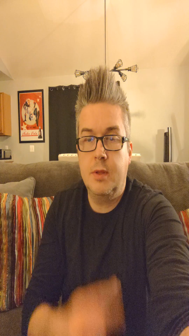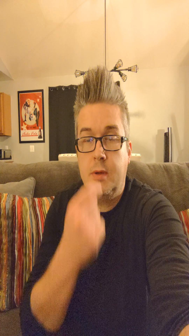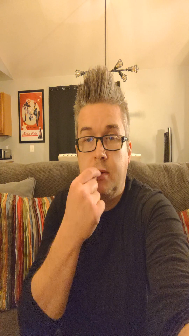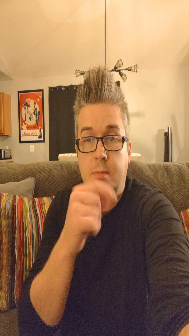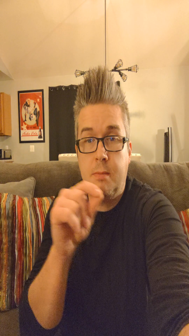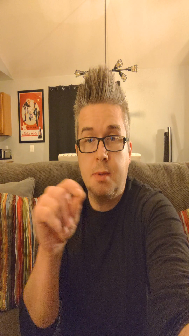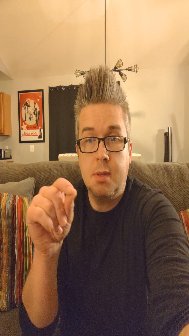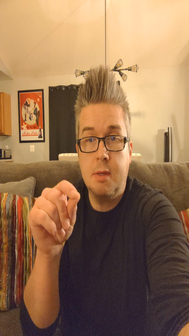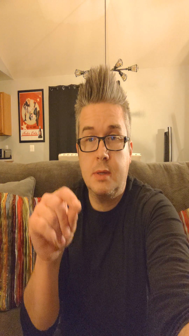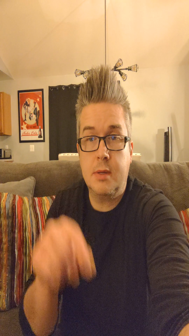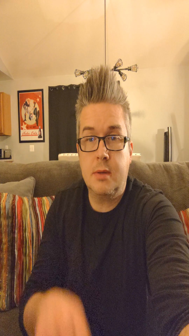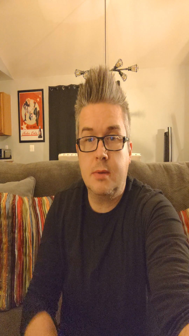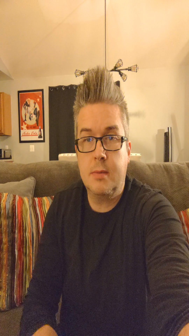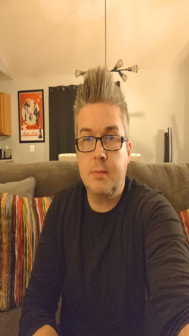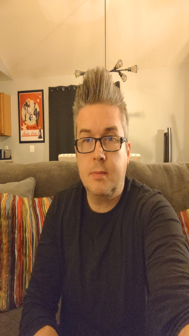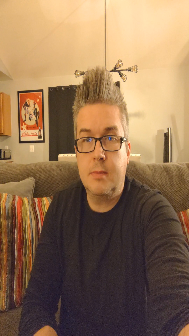pencil